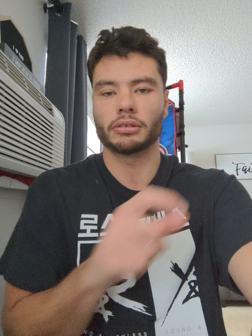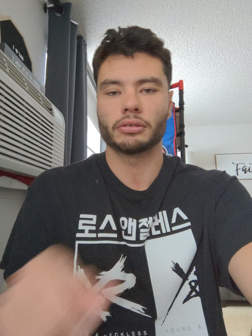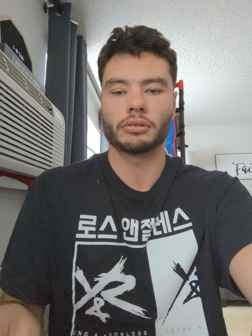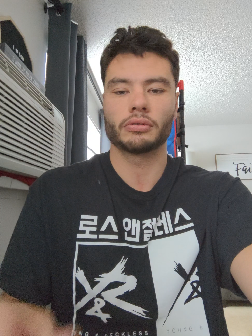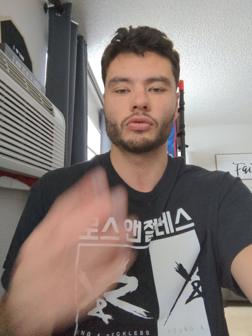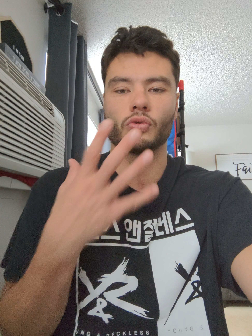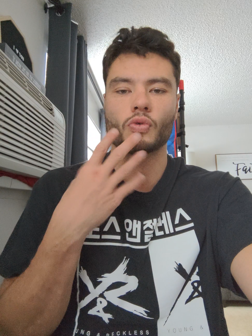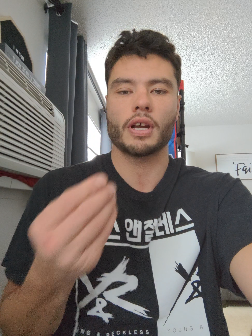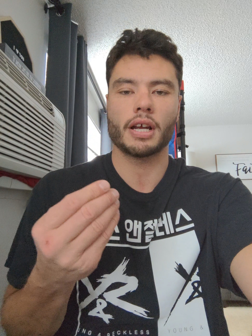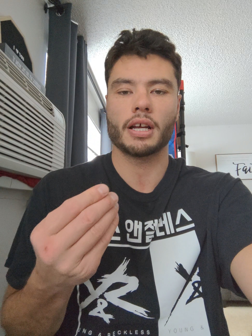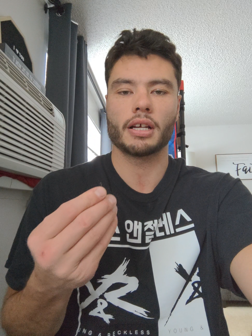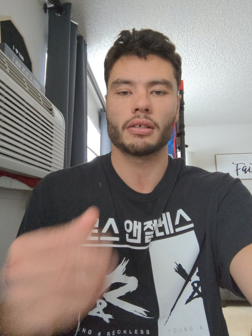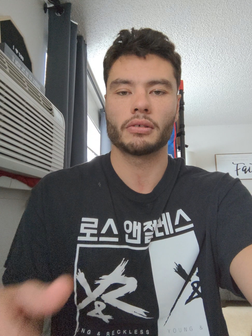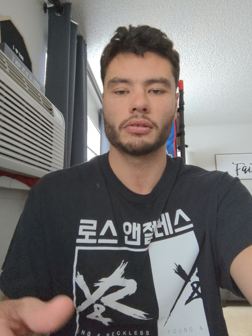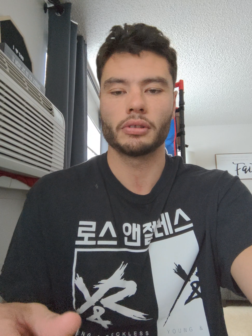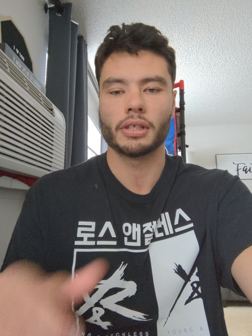wet